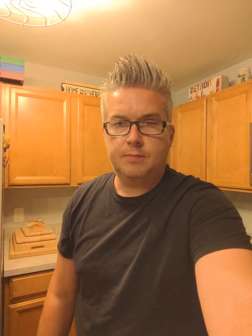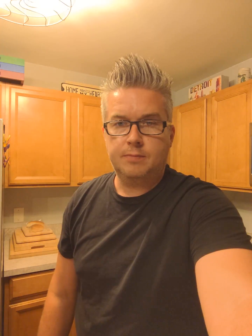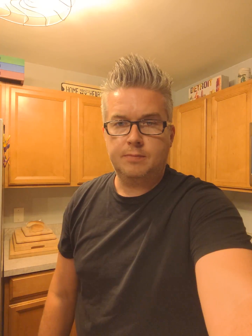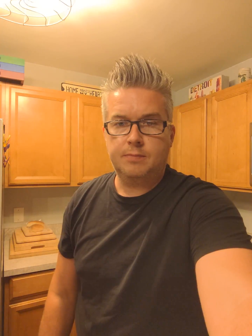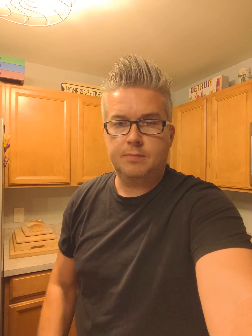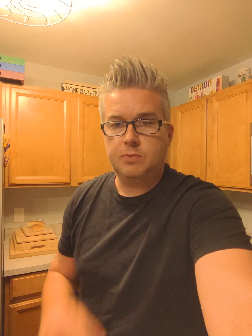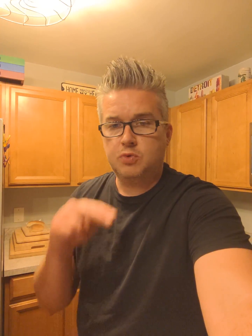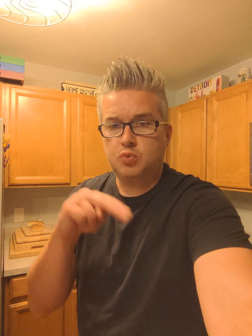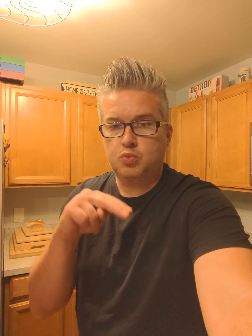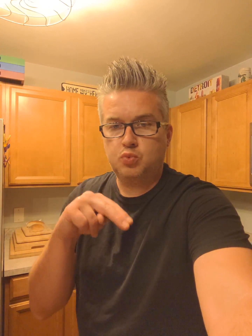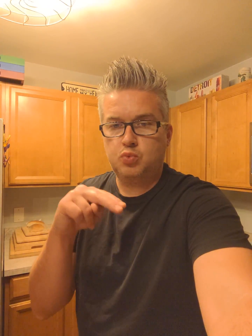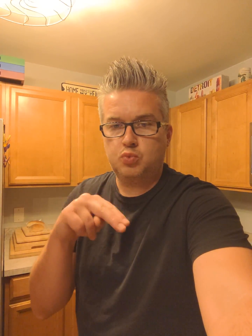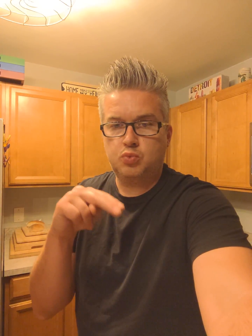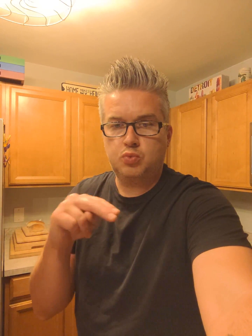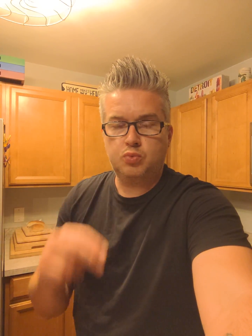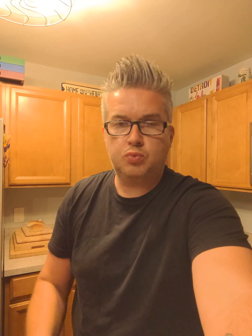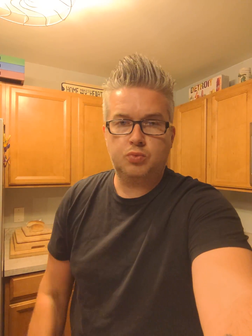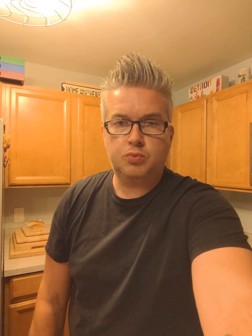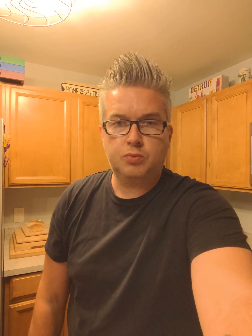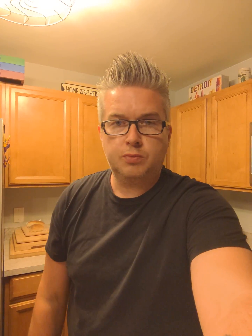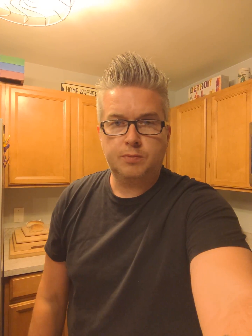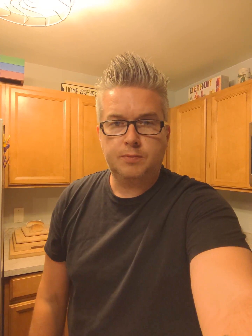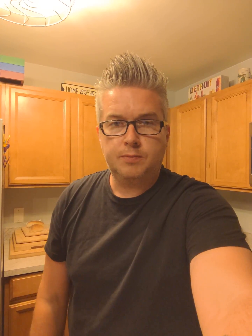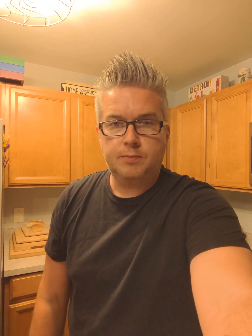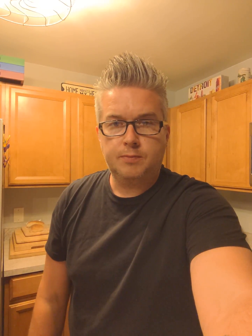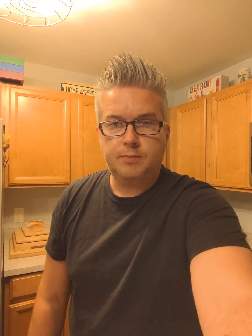nurse